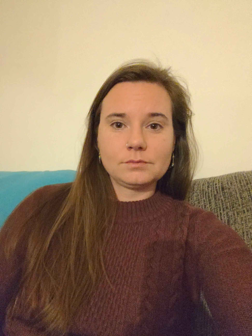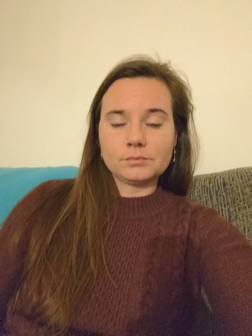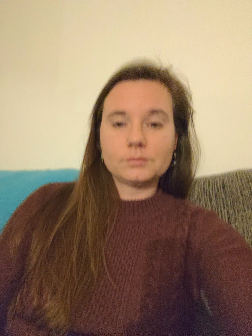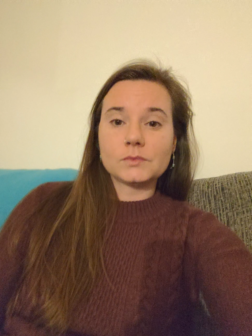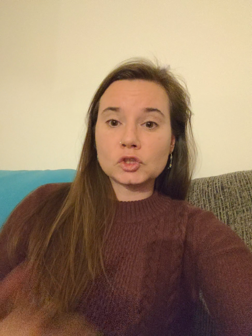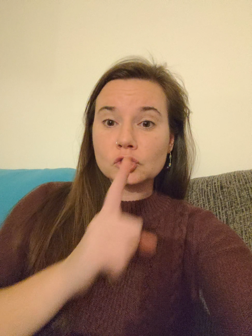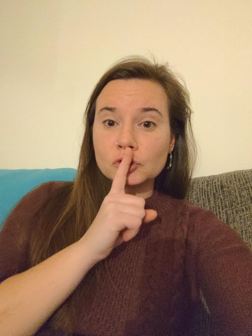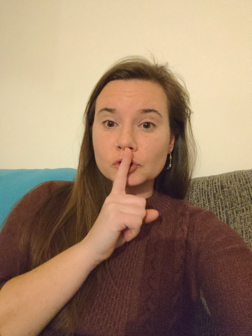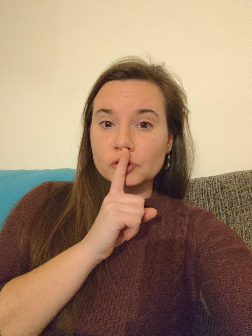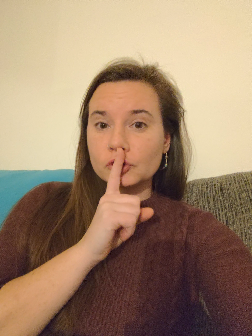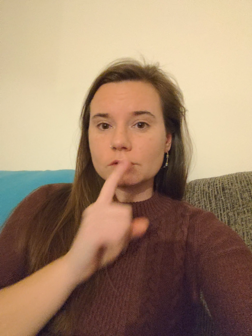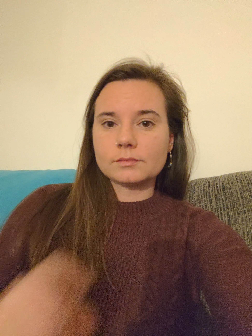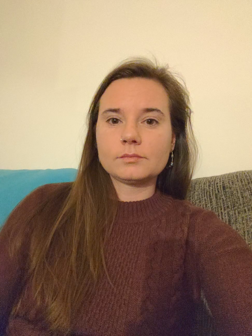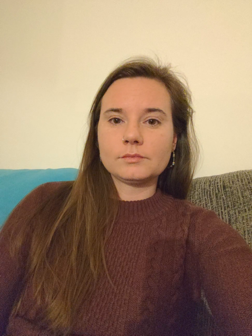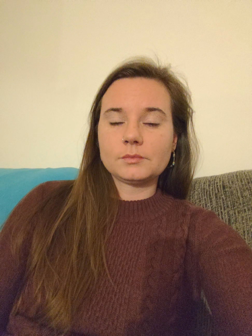shhh